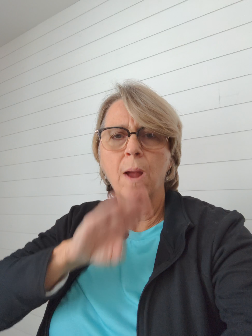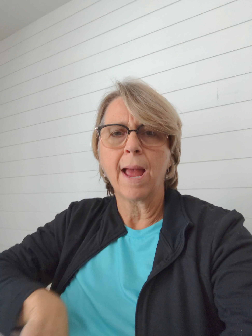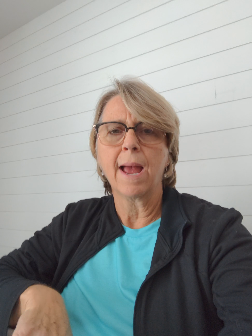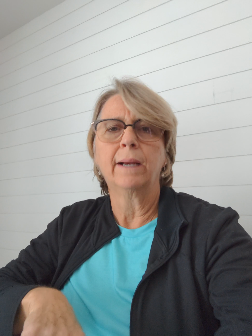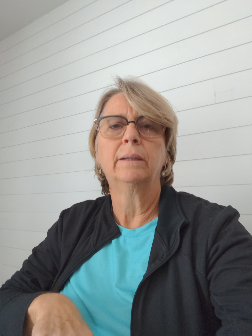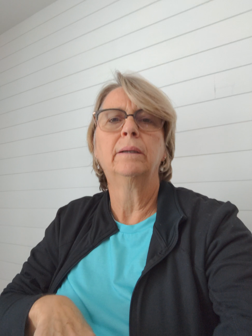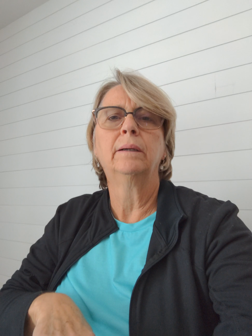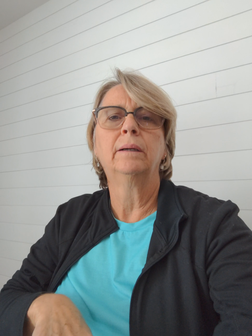quiet